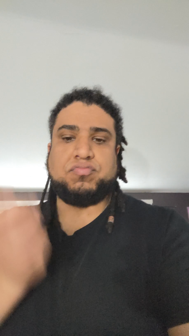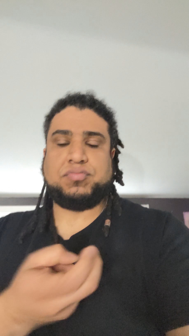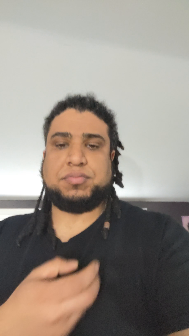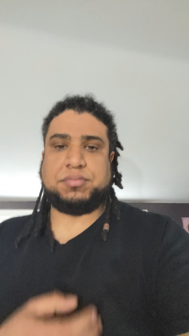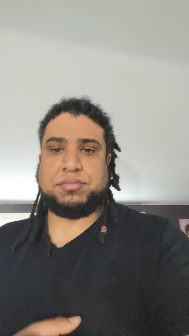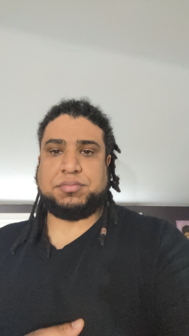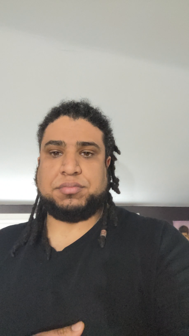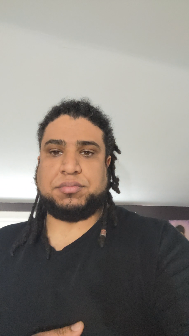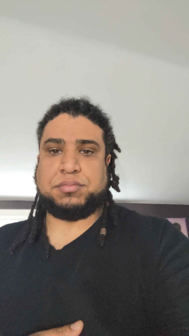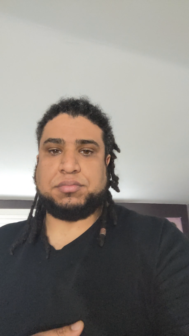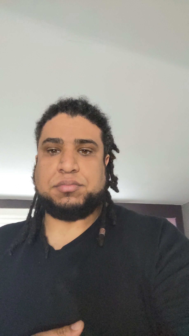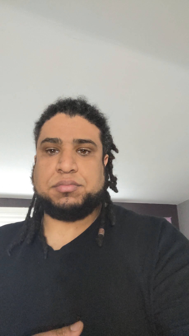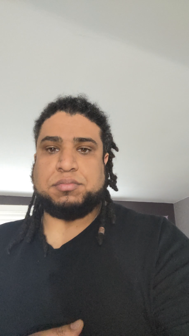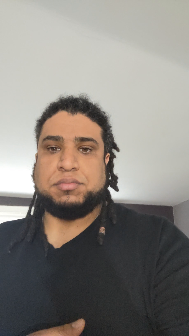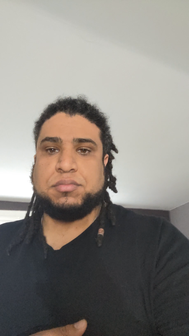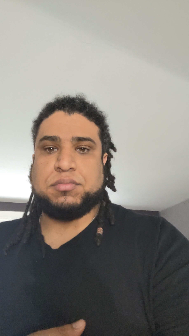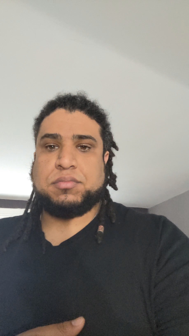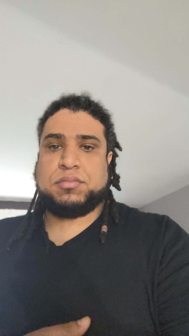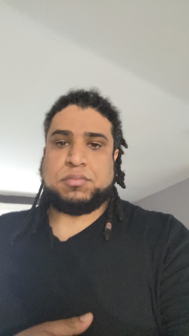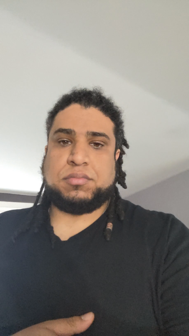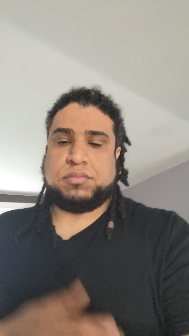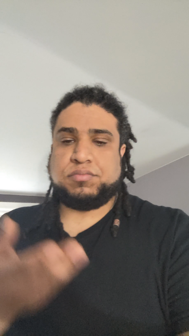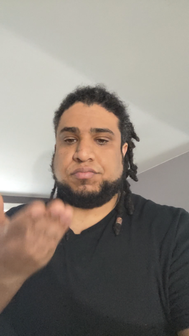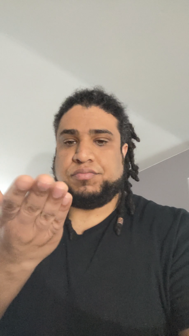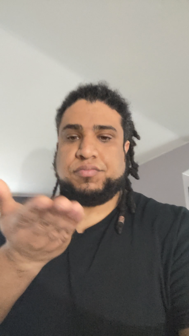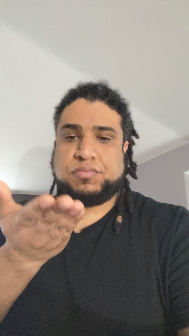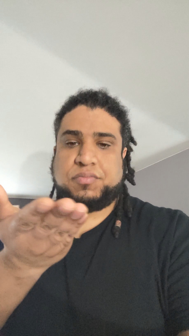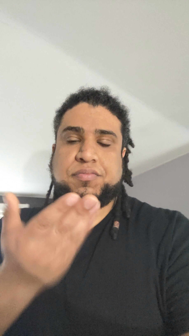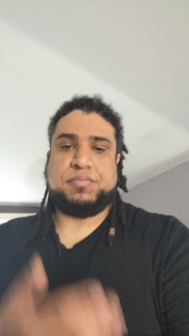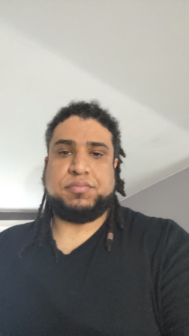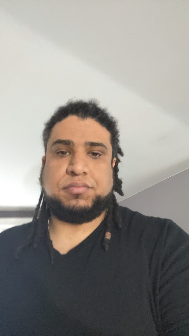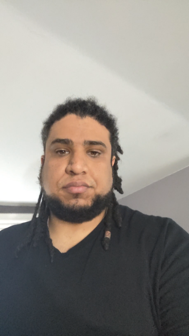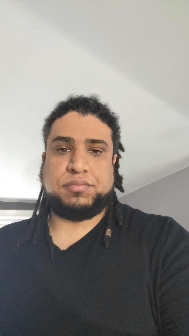oven